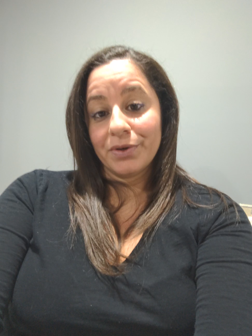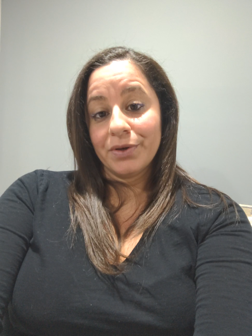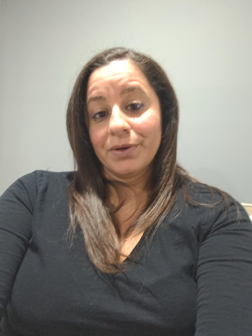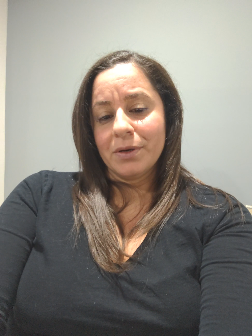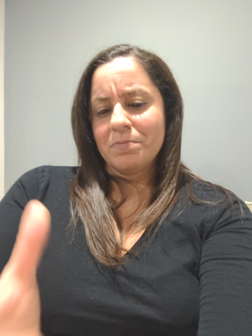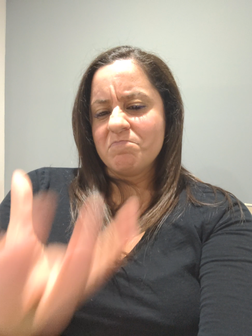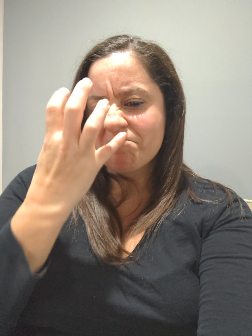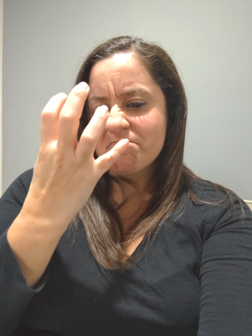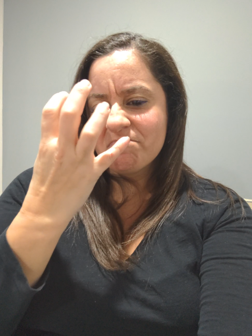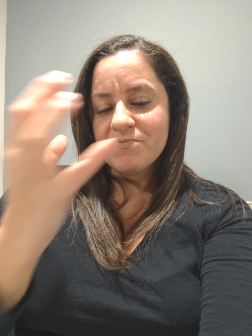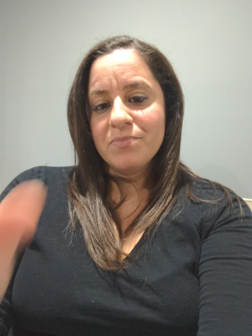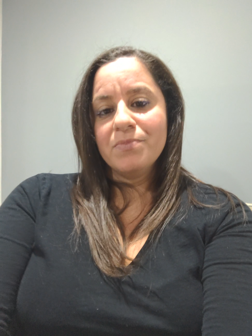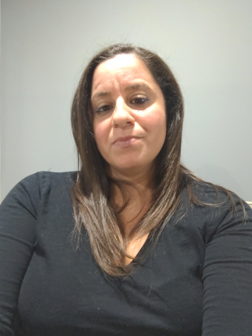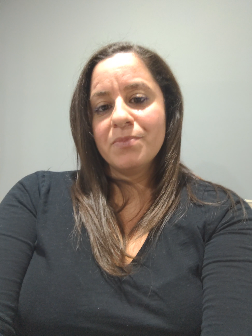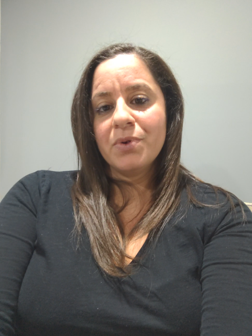mad